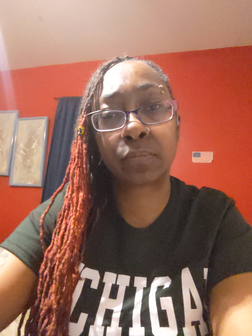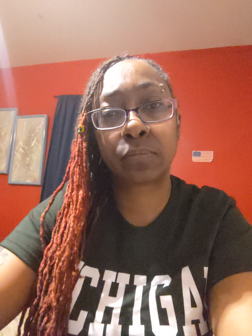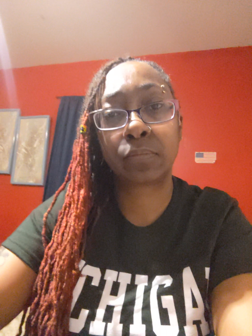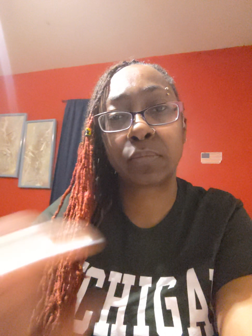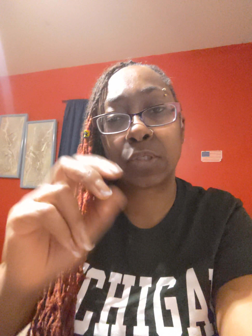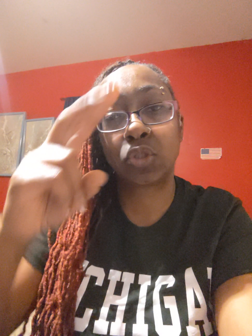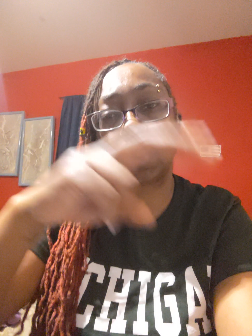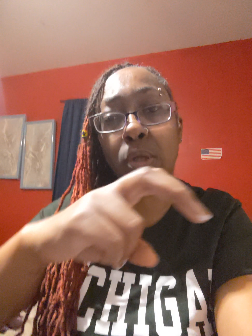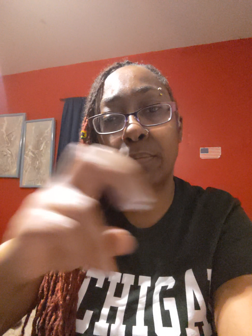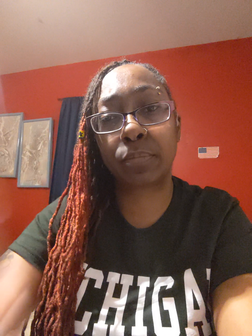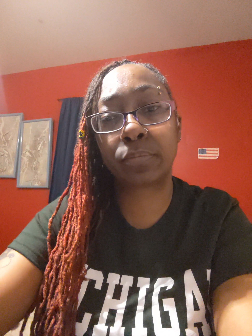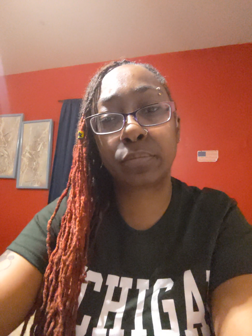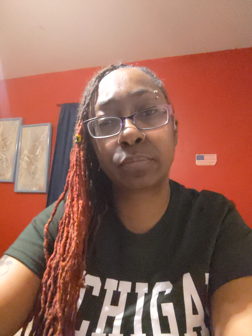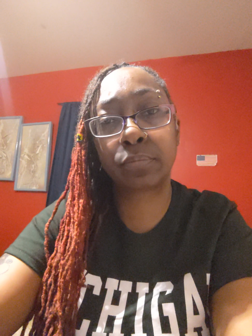jump